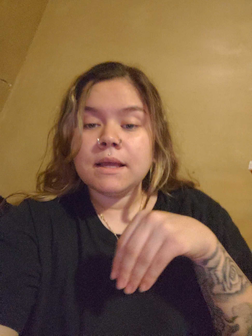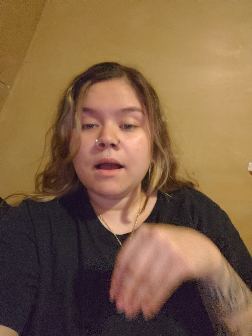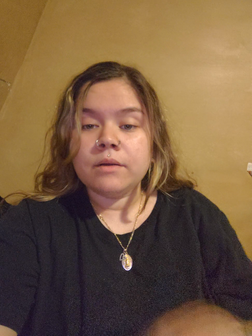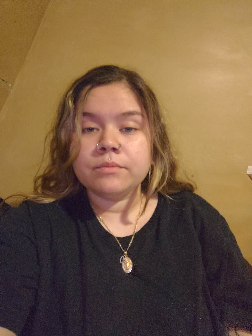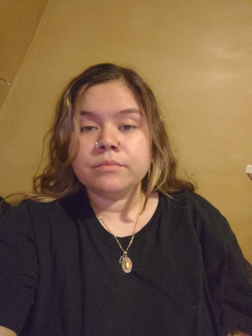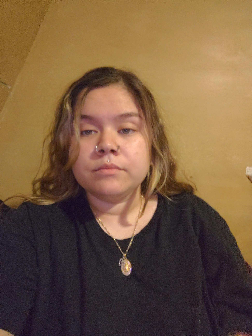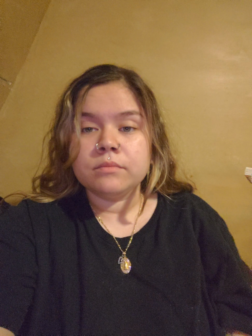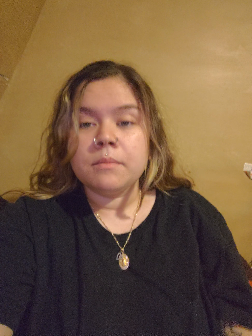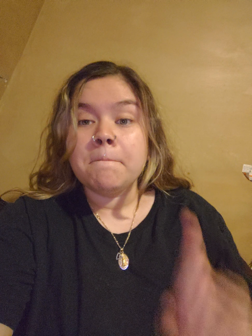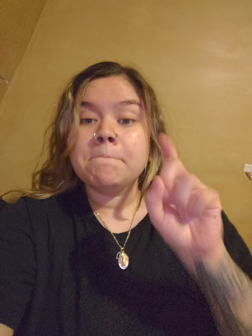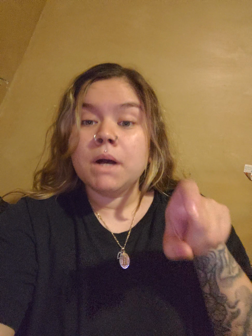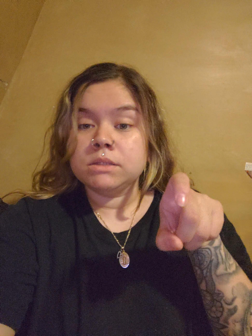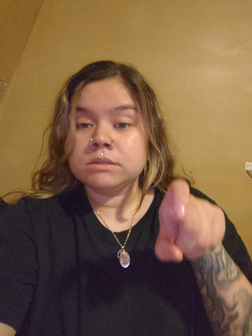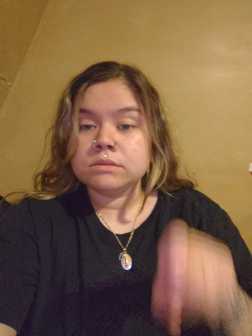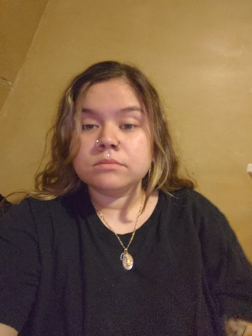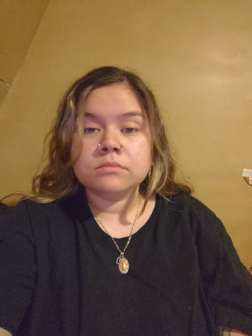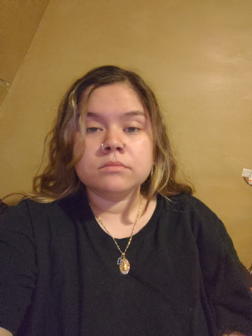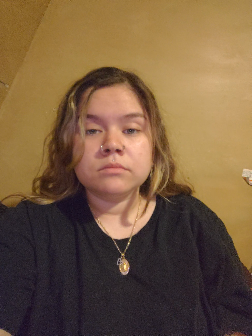must